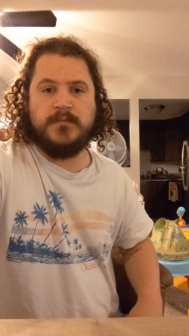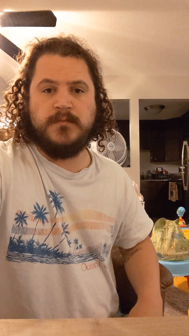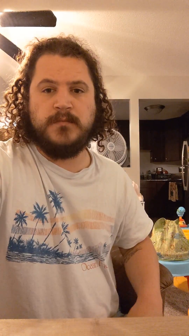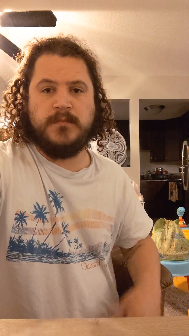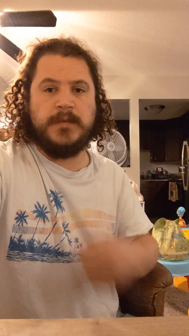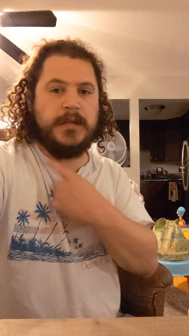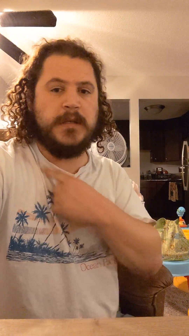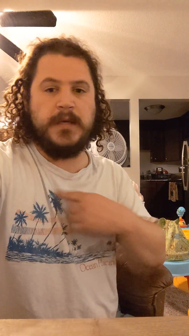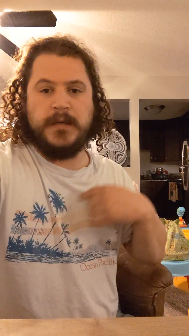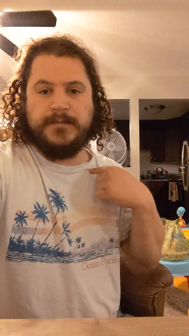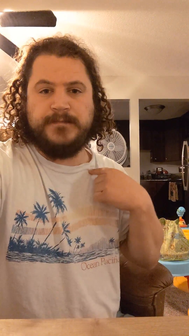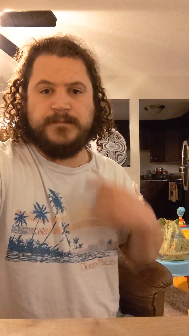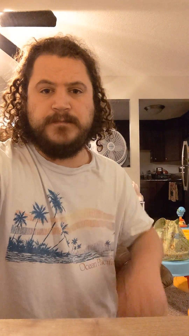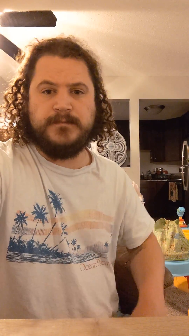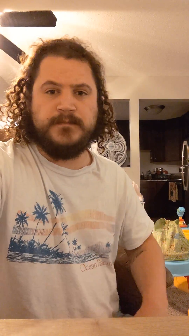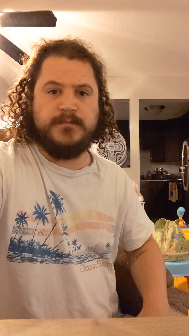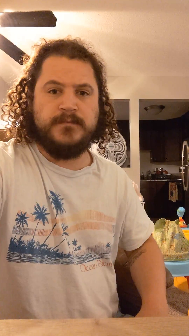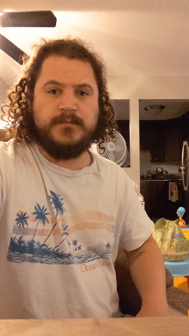necklace